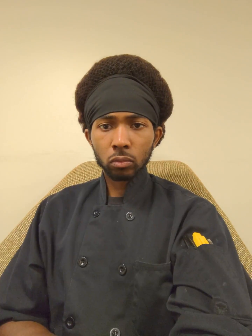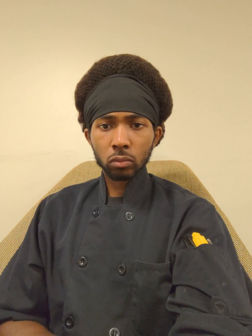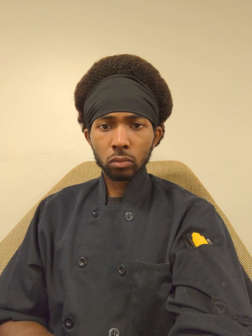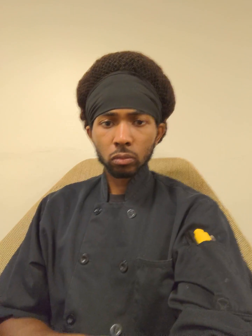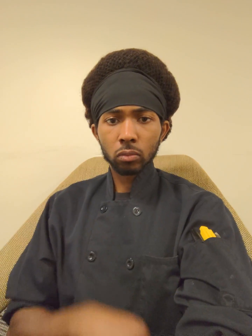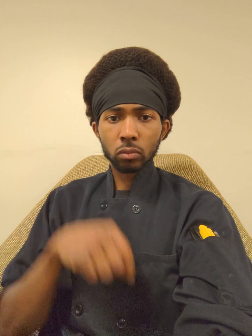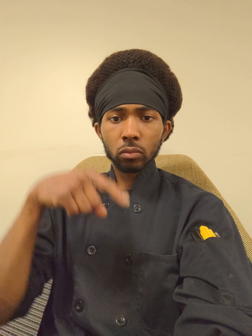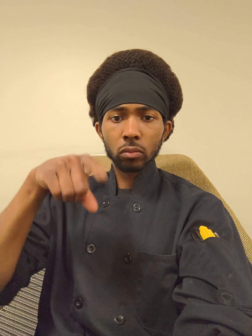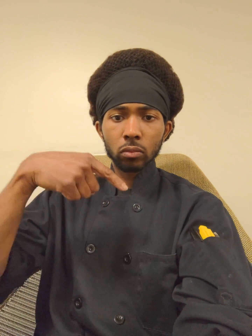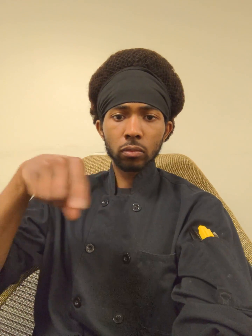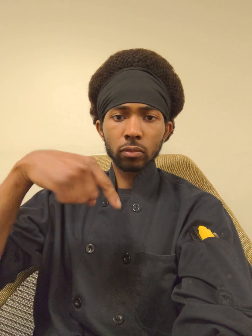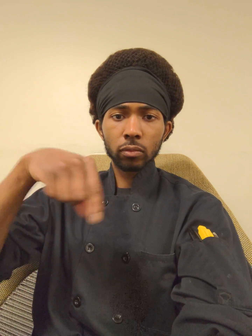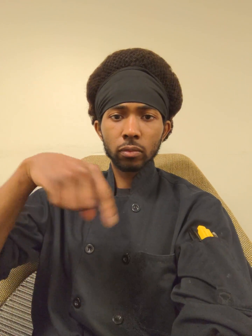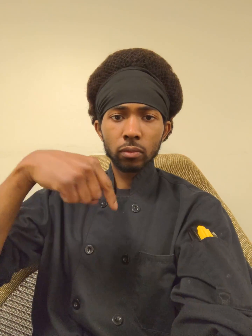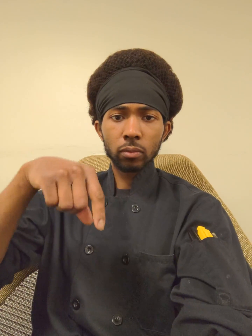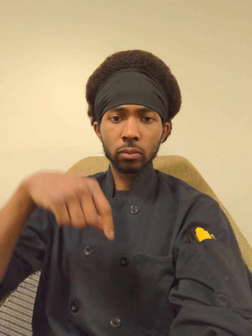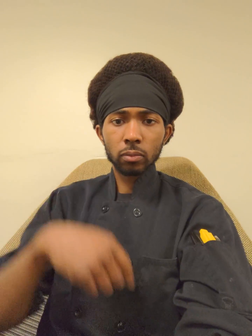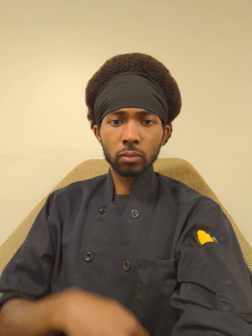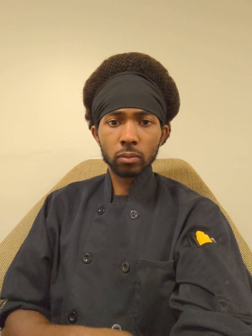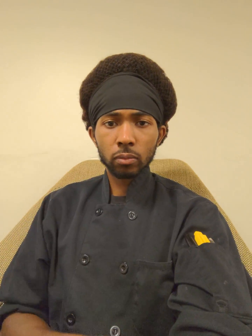flip-flop